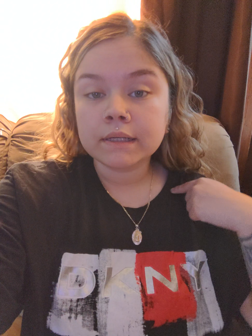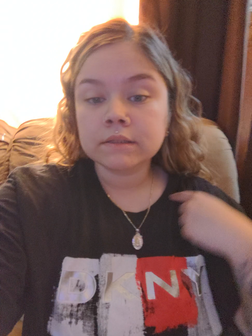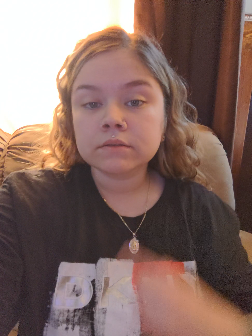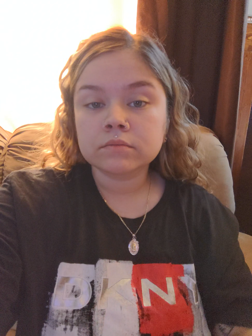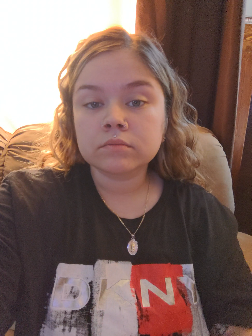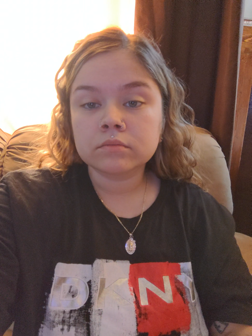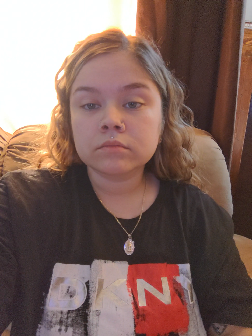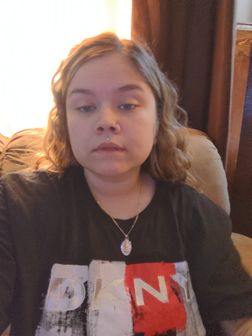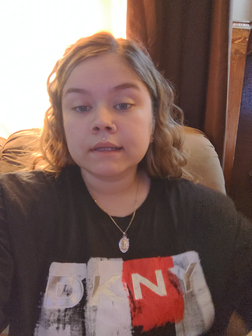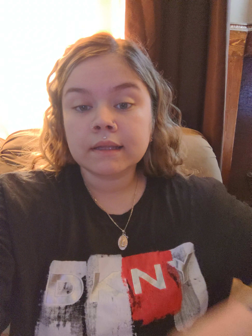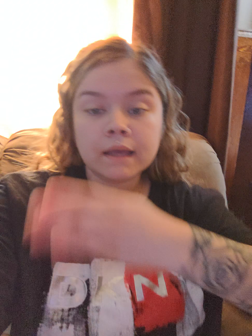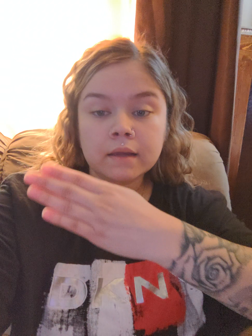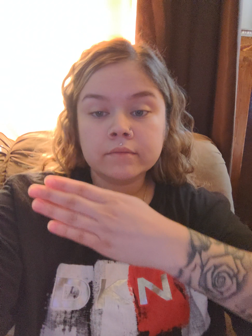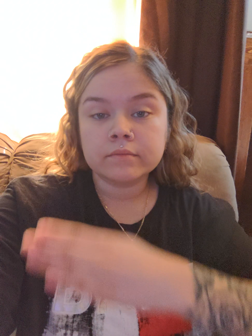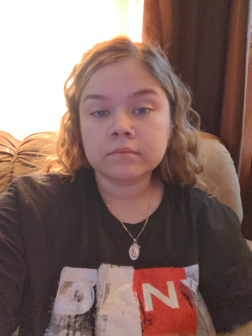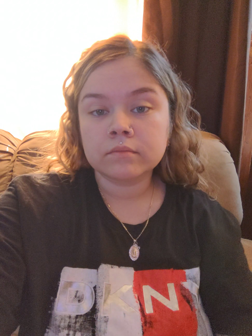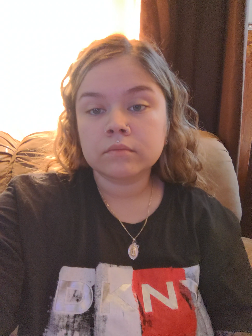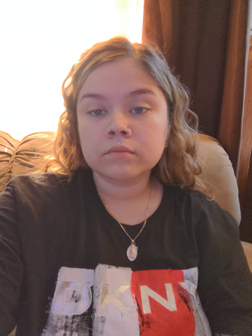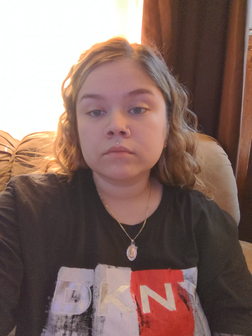kick